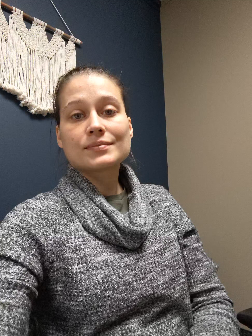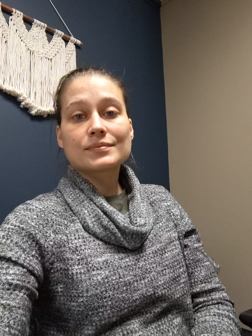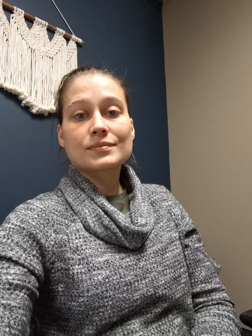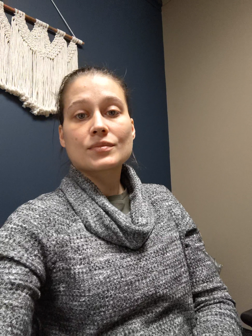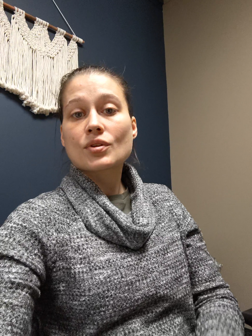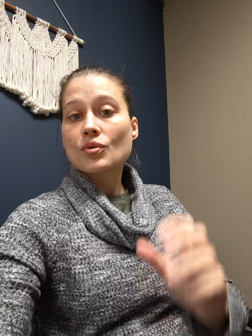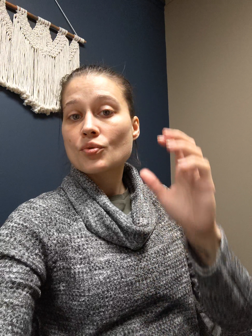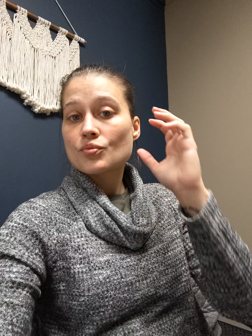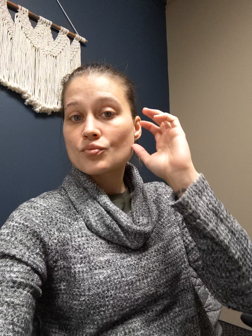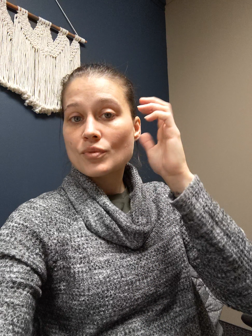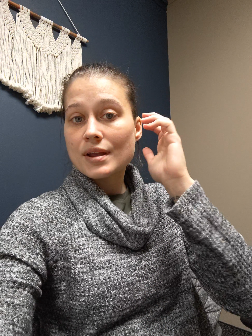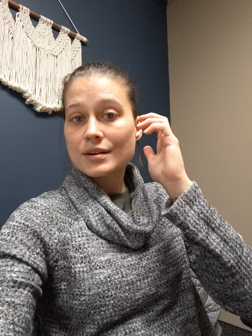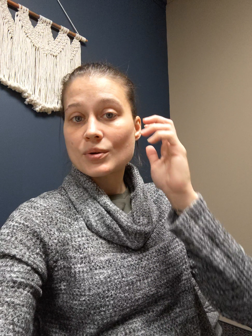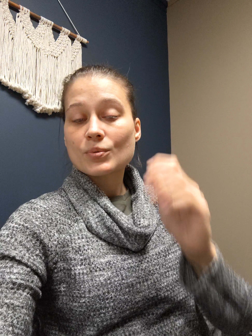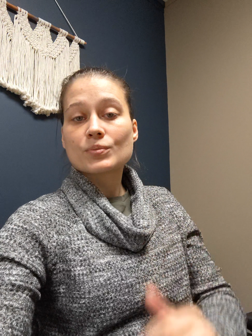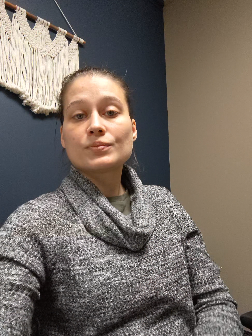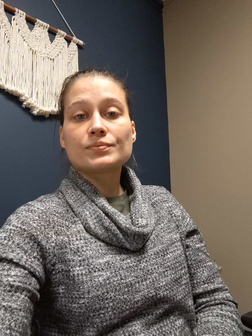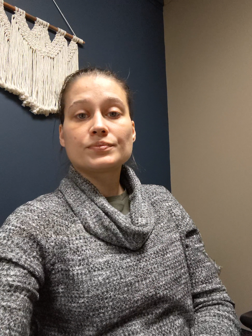radio